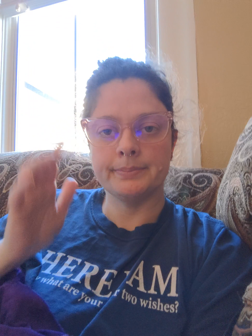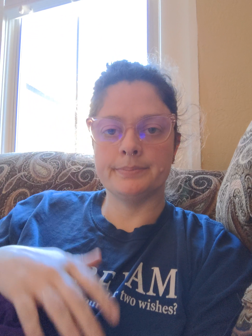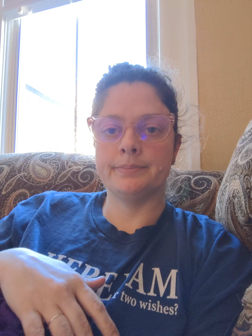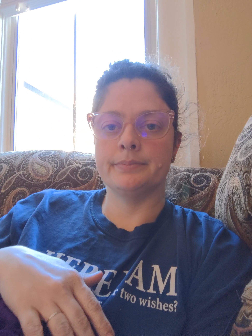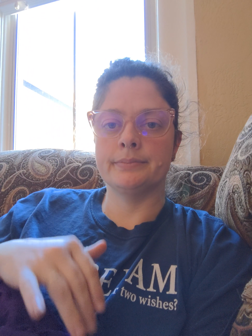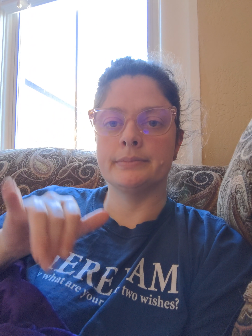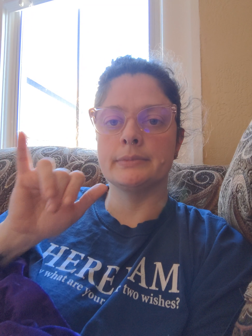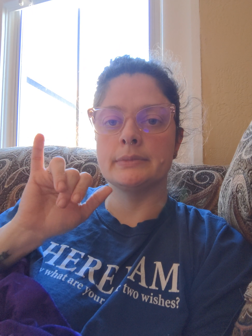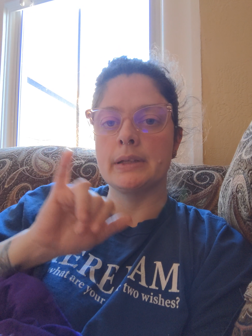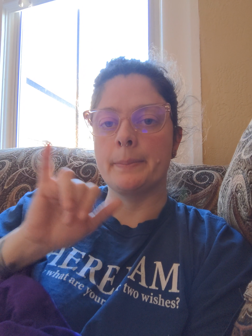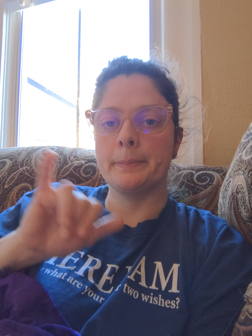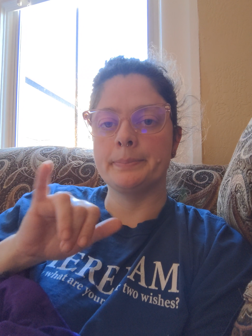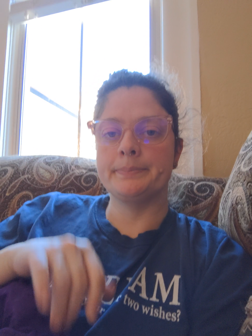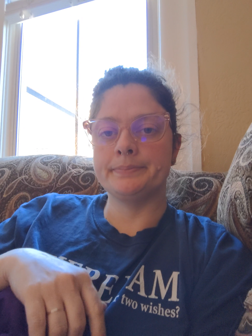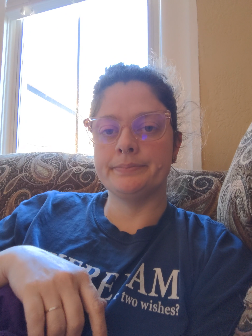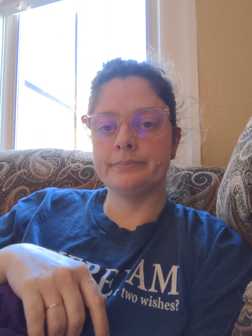same